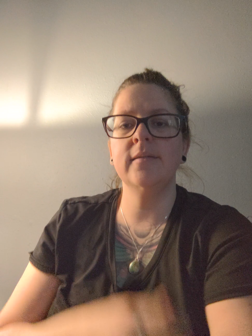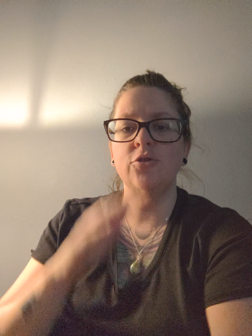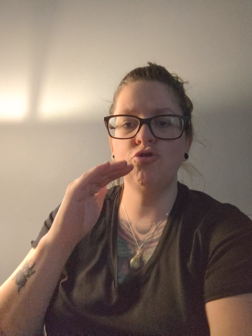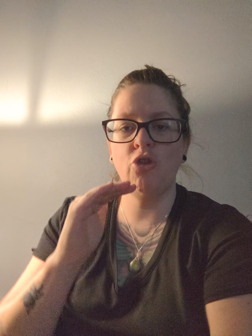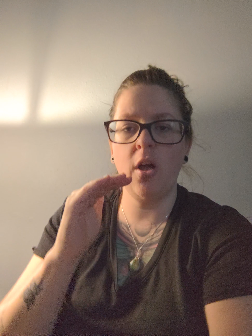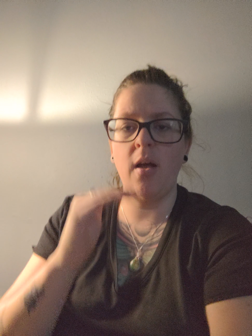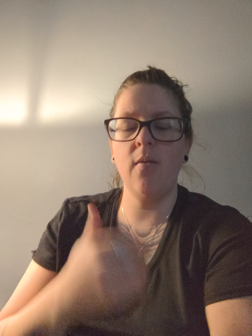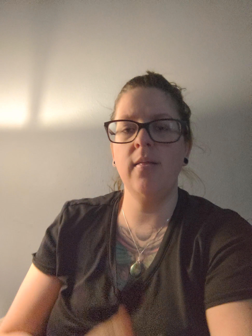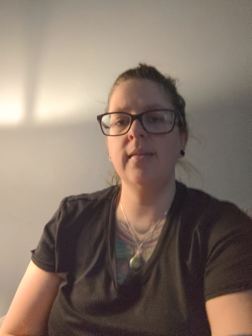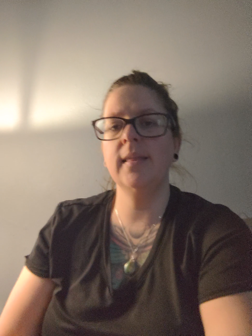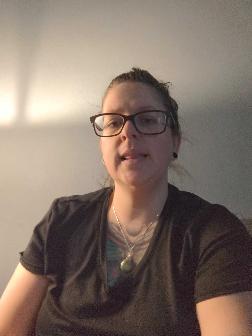child